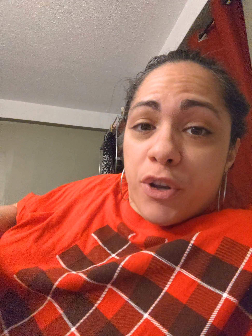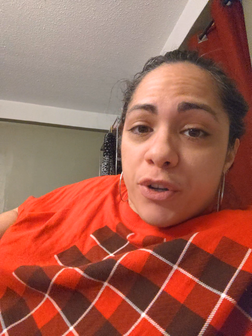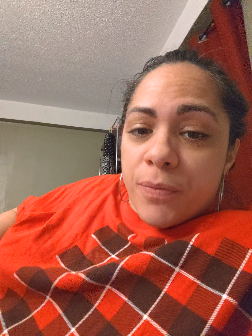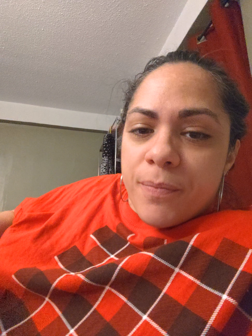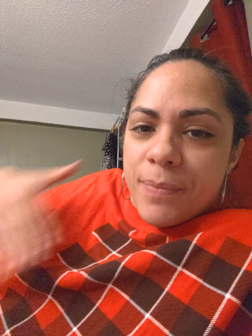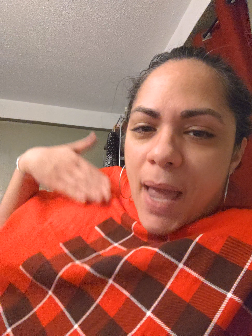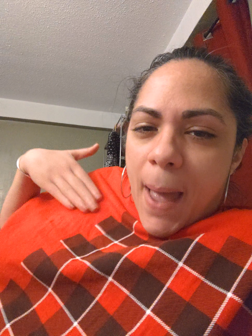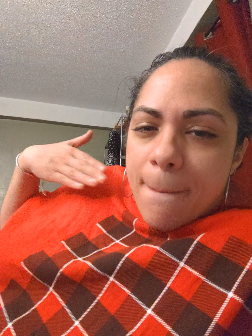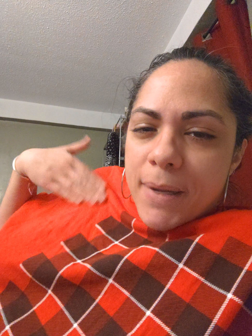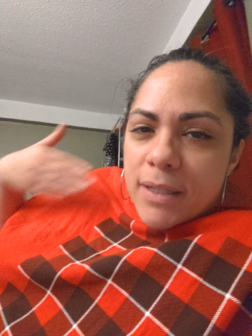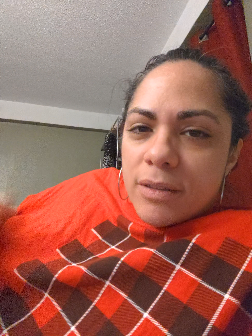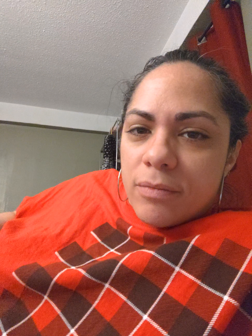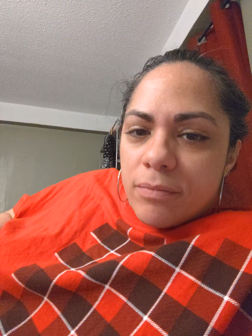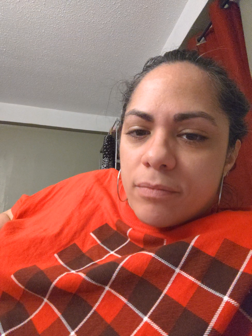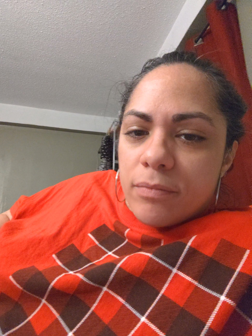happy